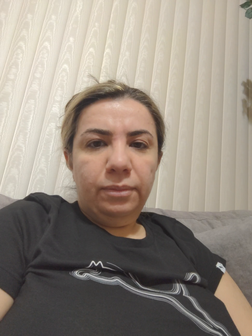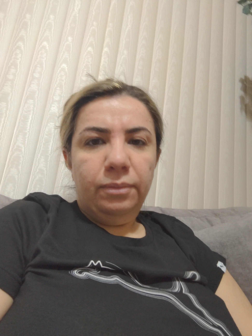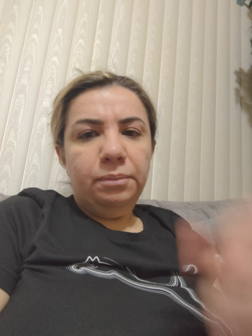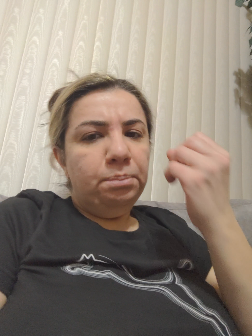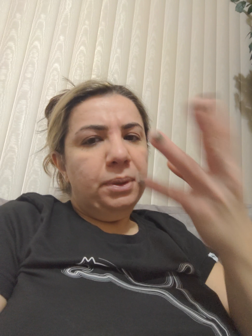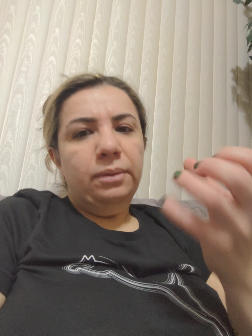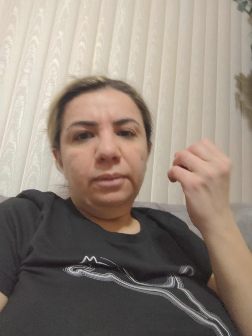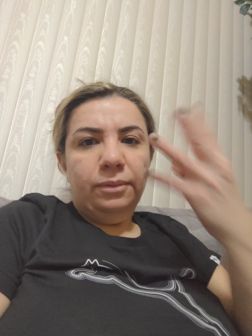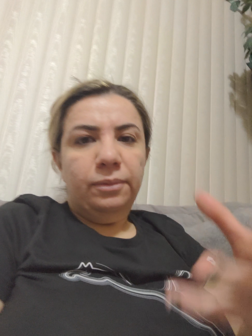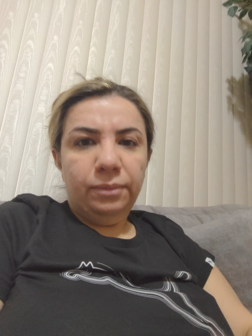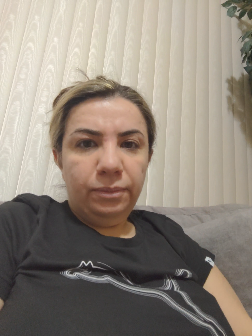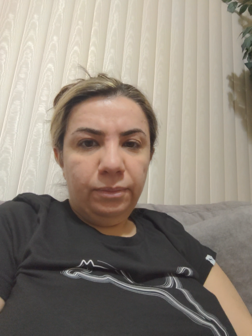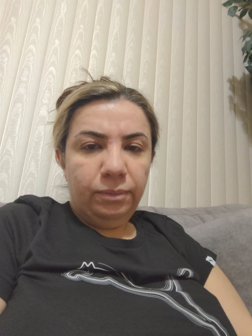many